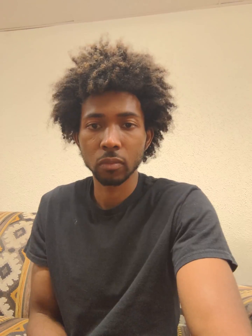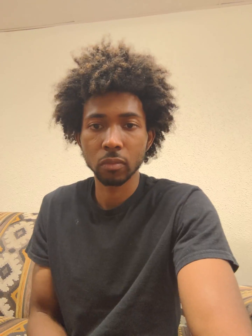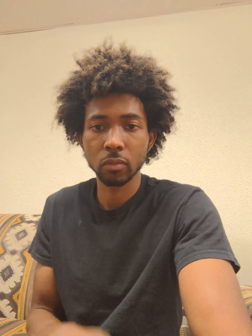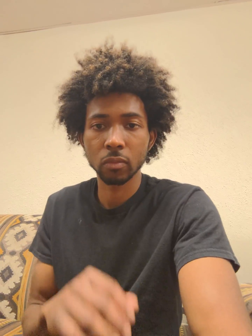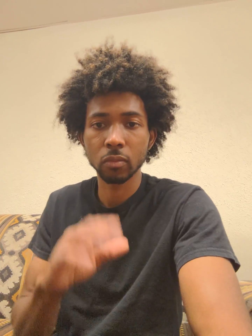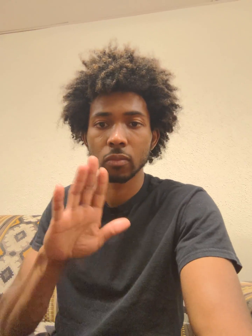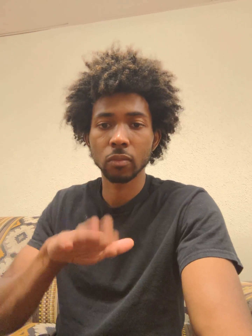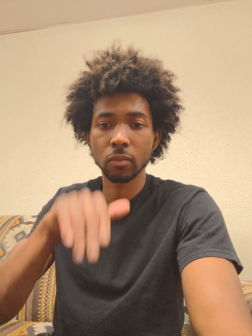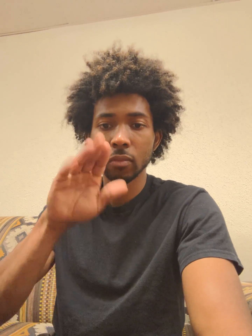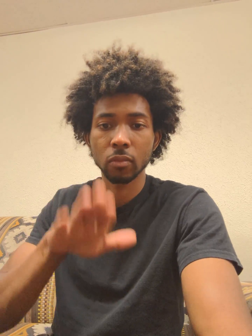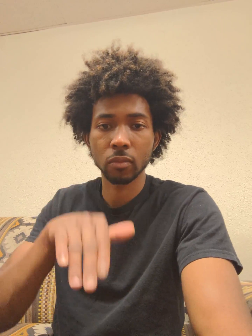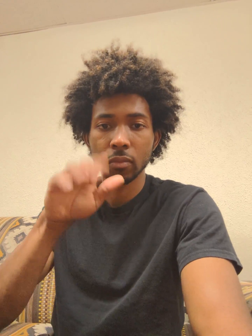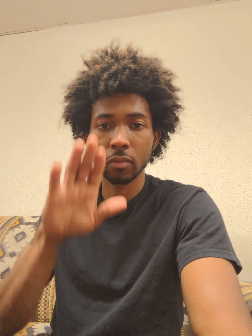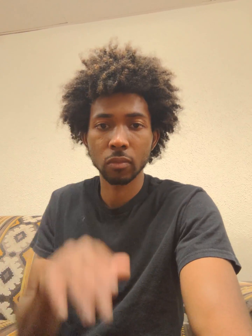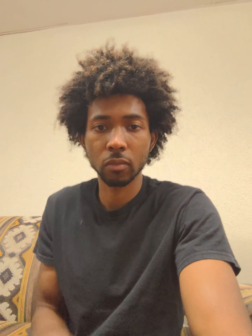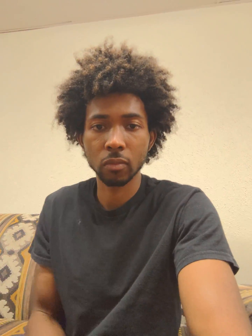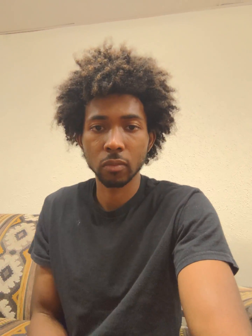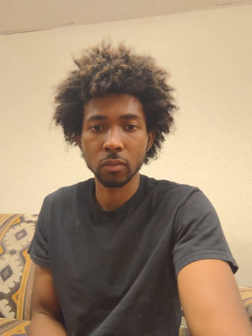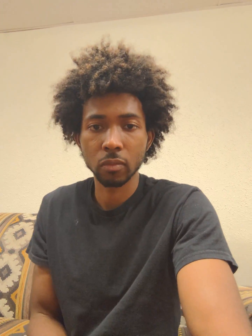paint